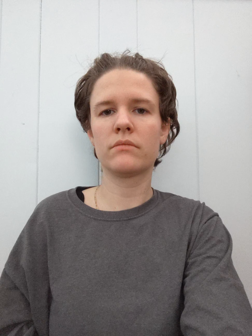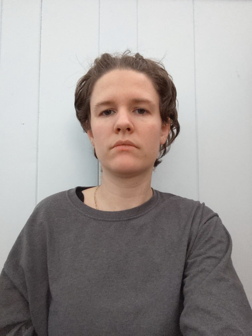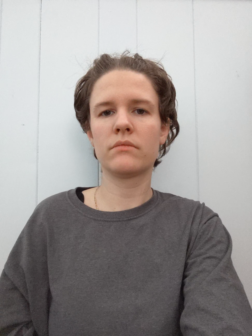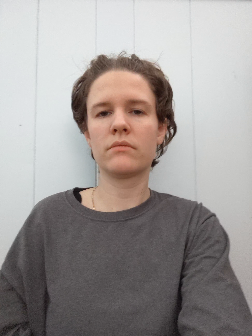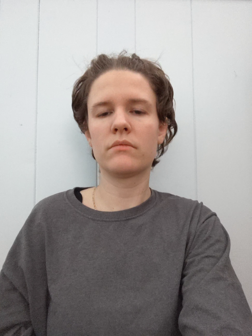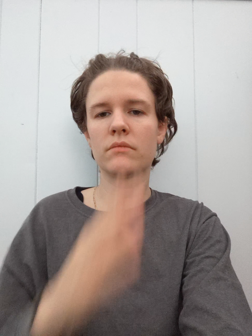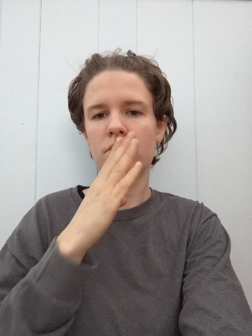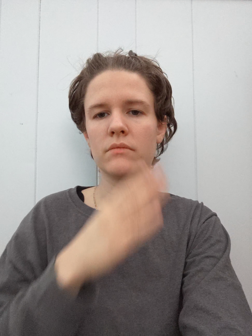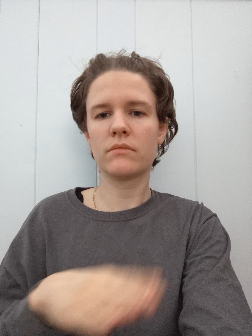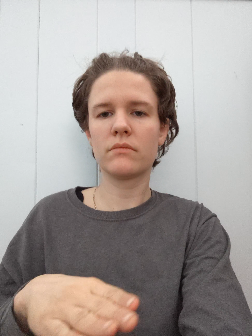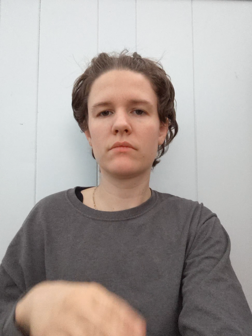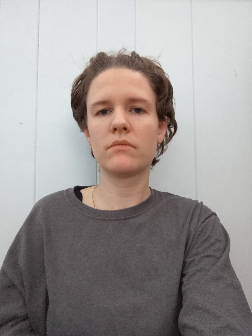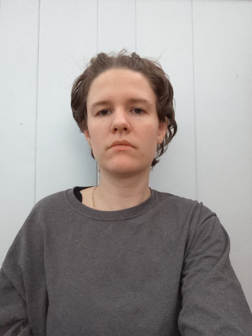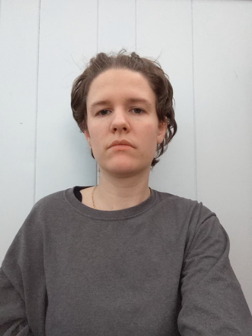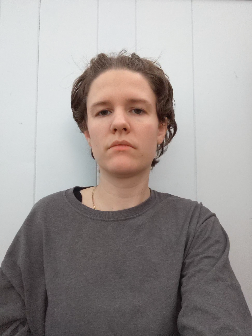quiet